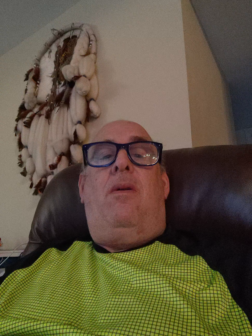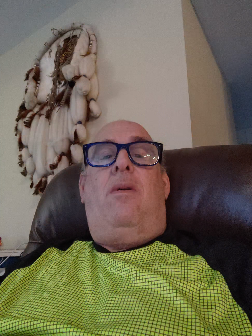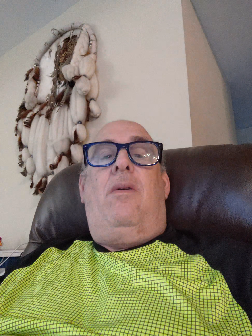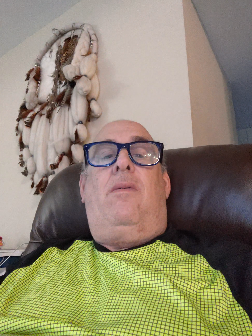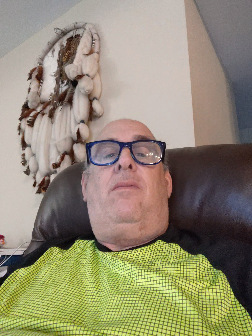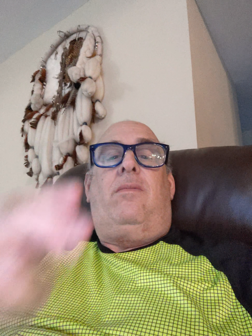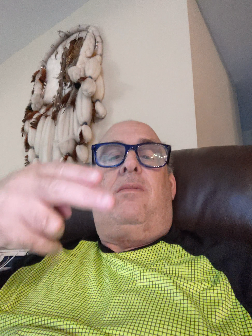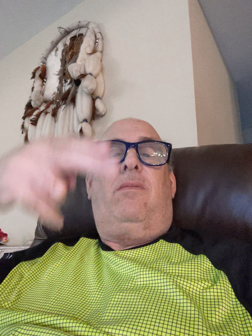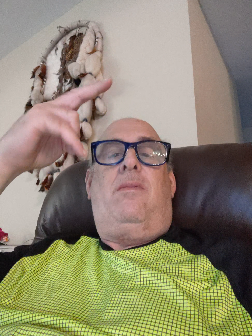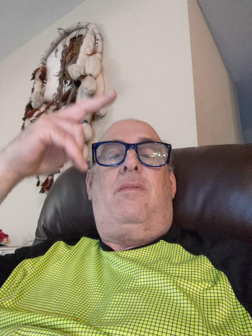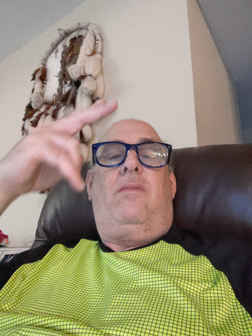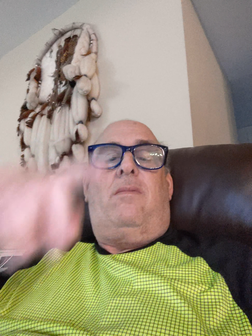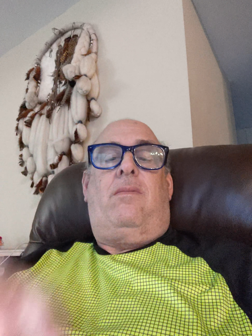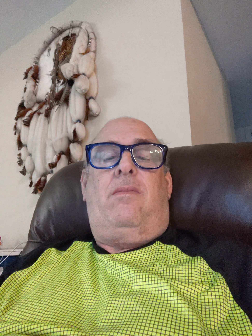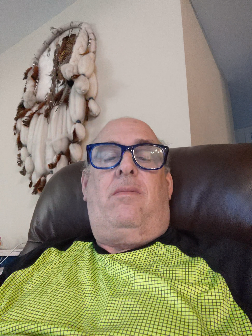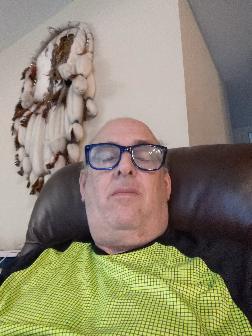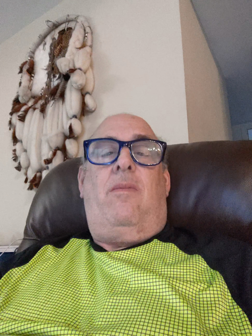high